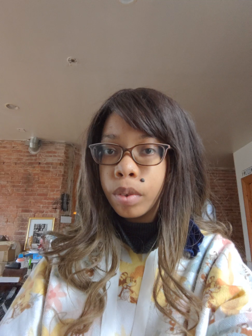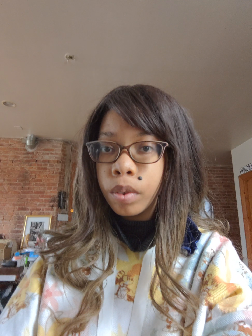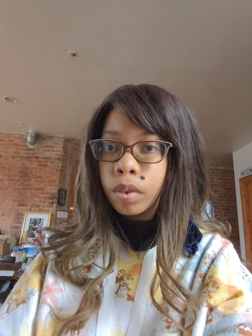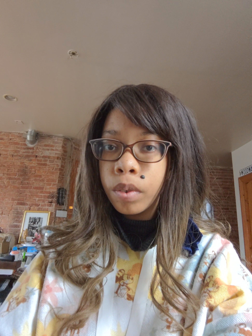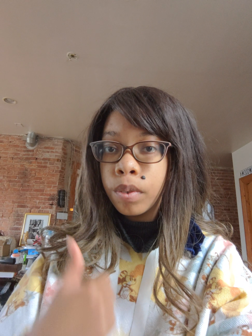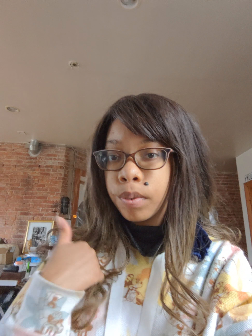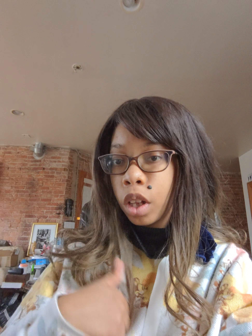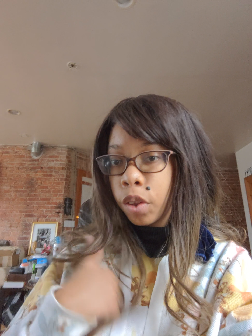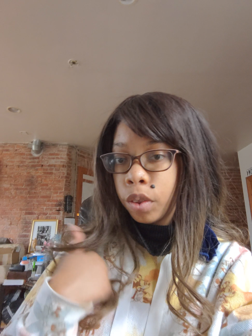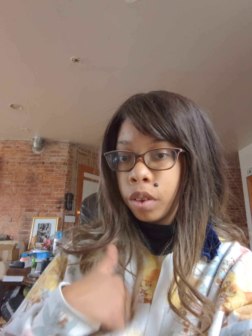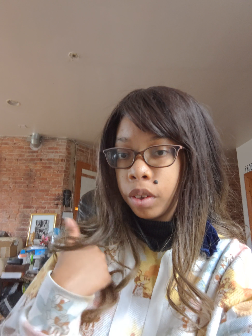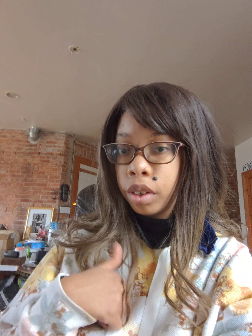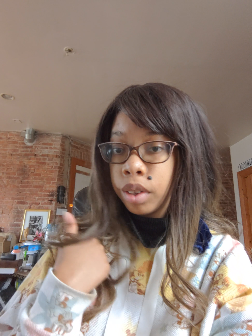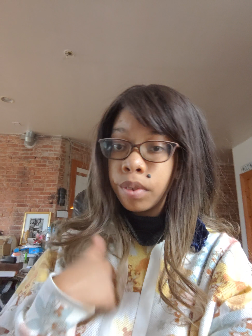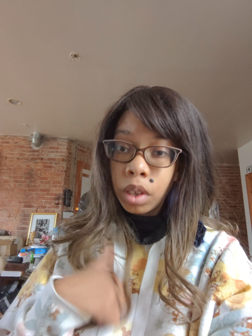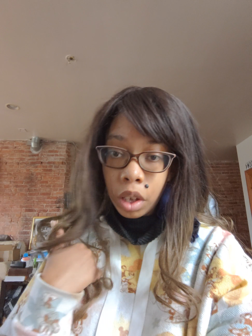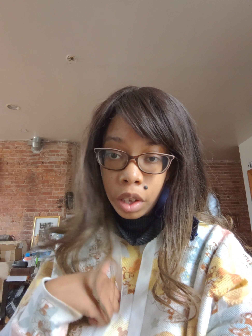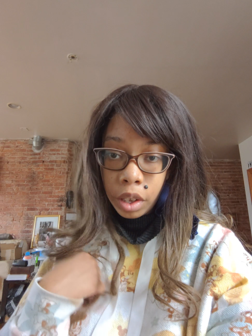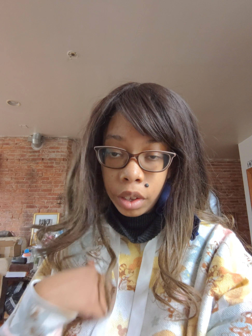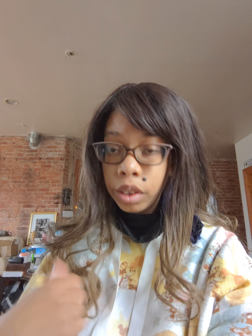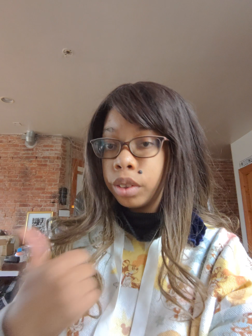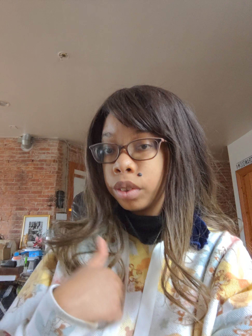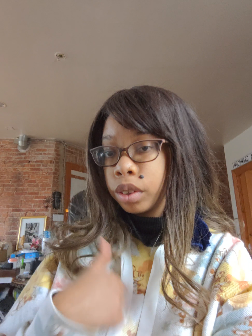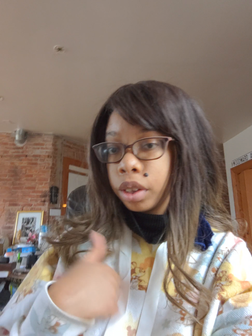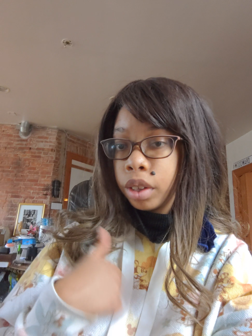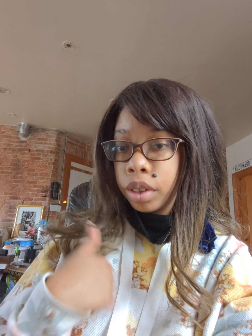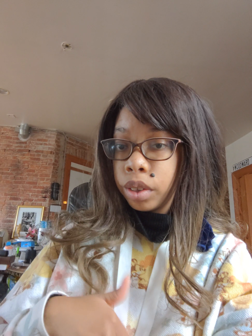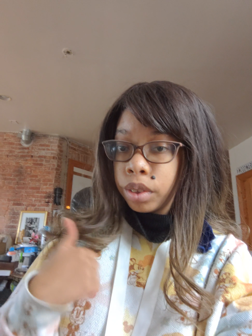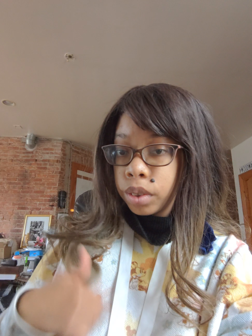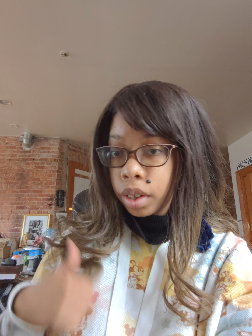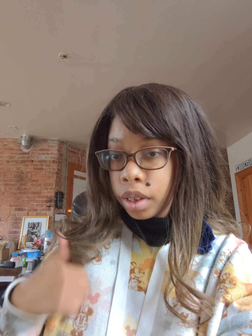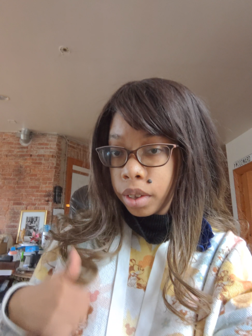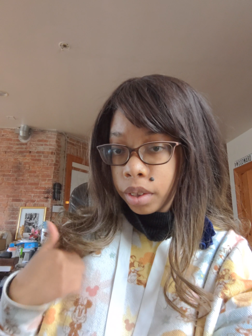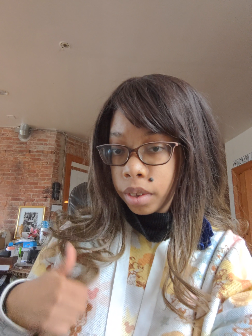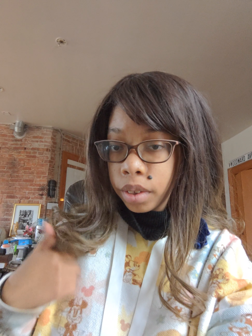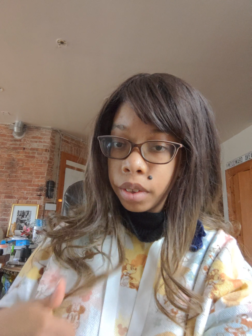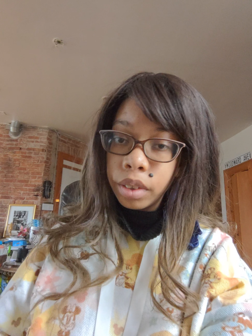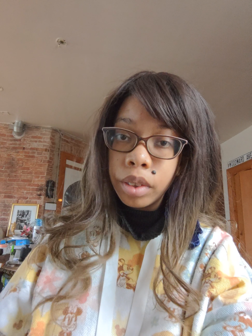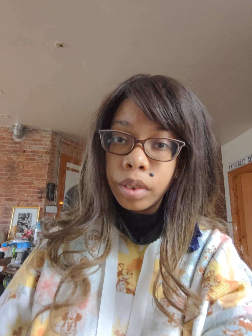bath